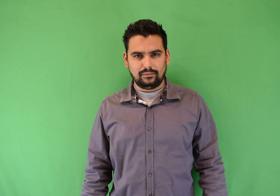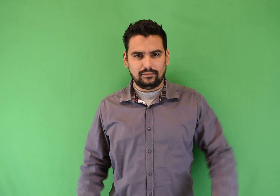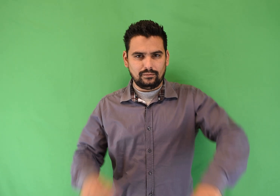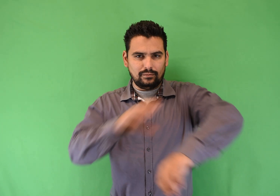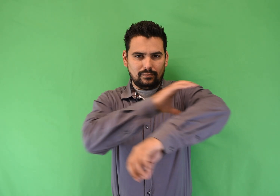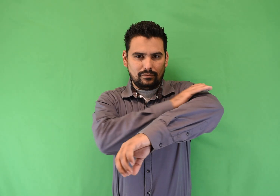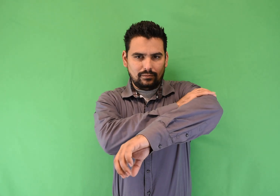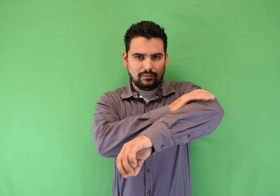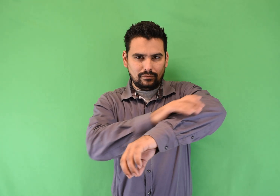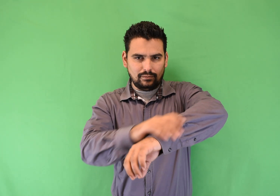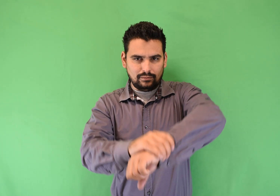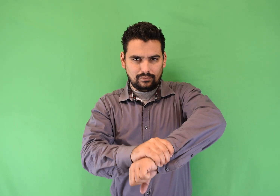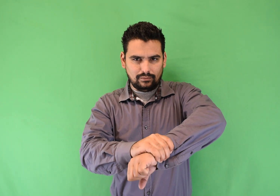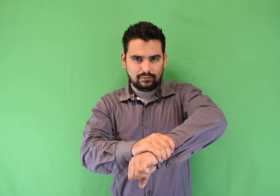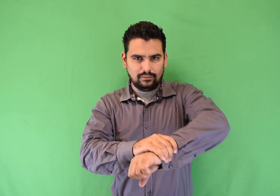brazo